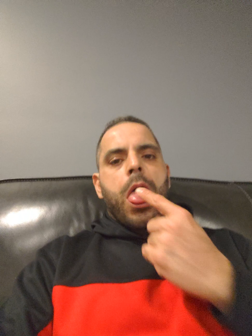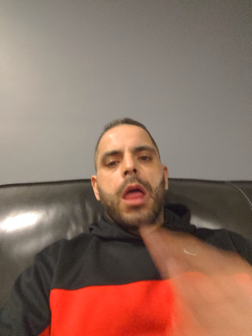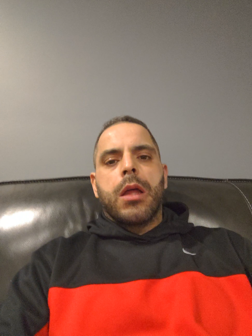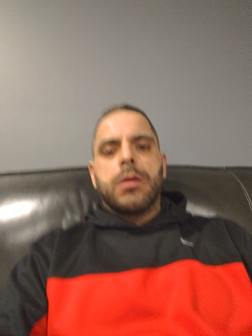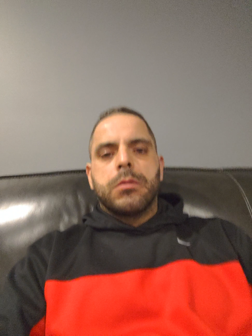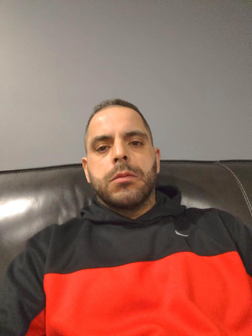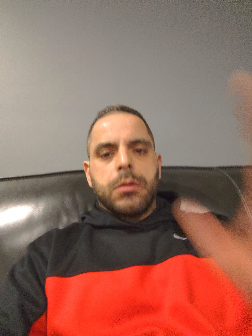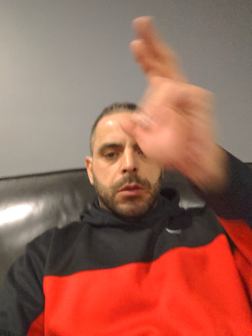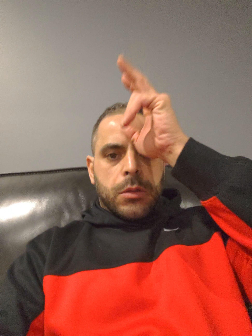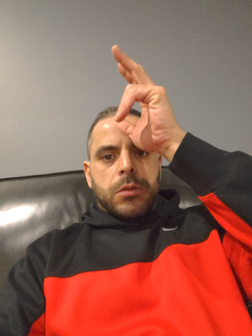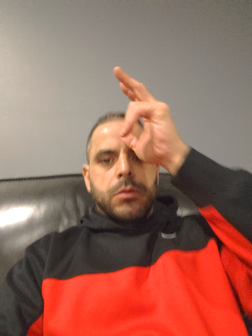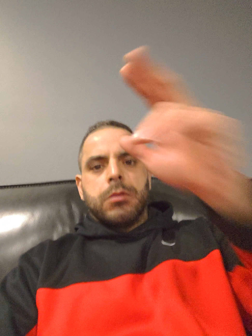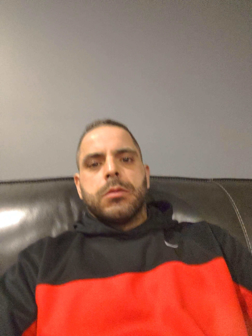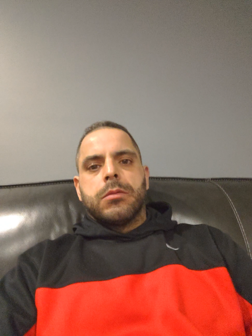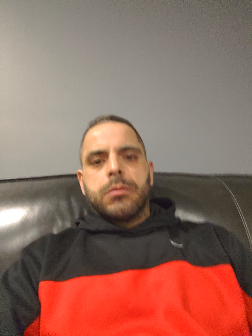hen